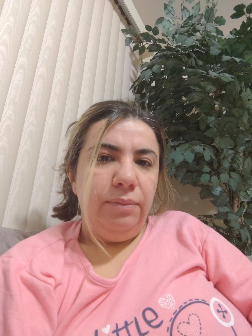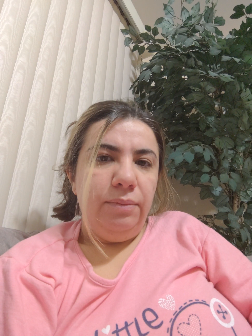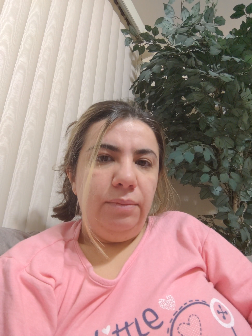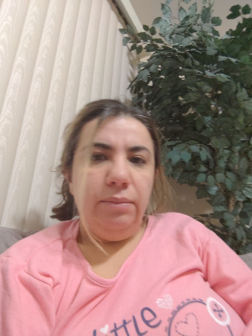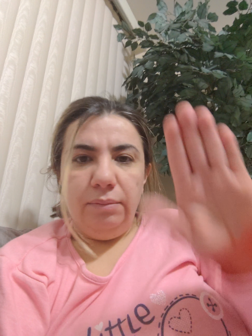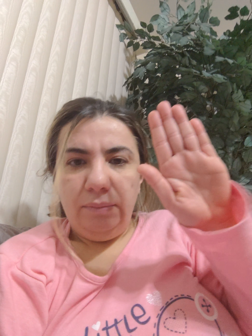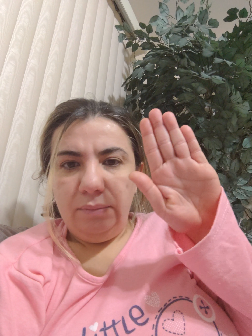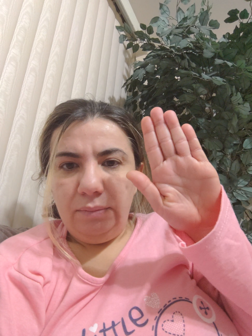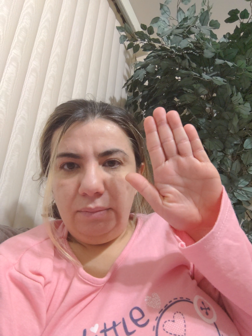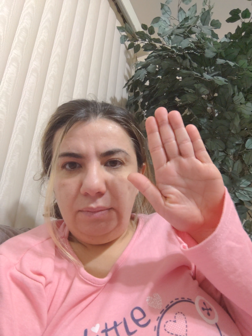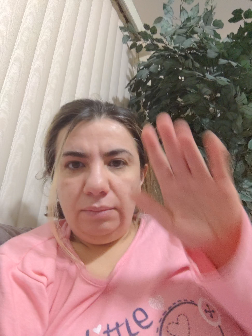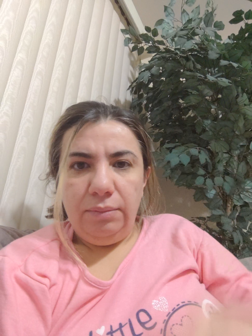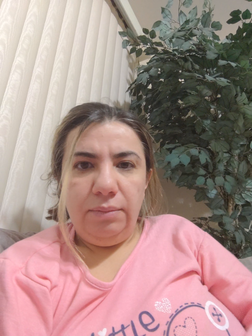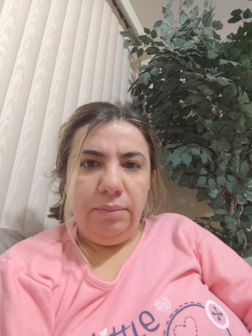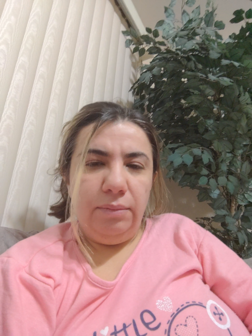mitten